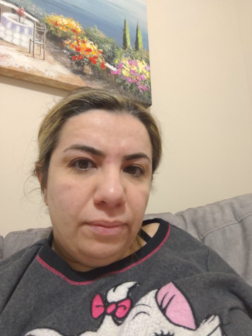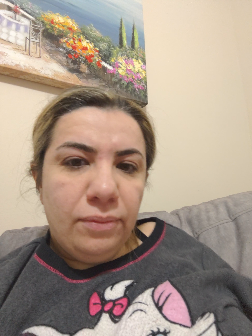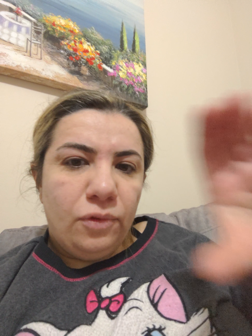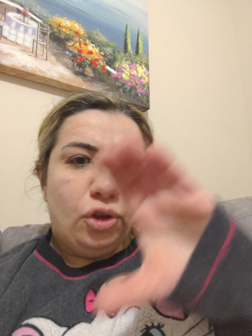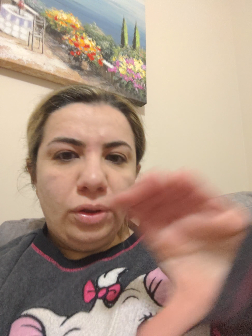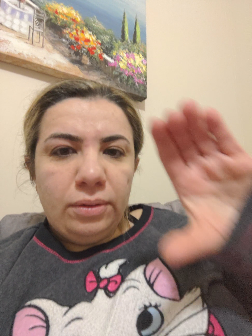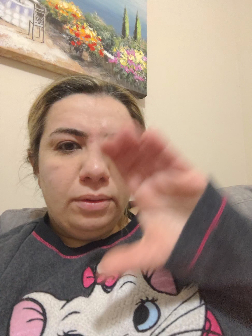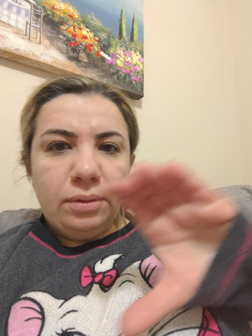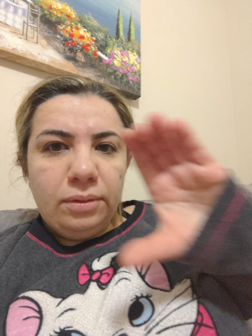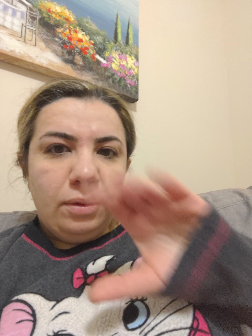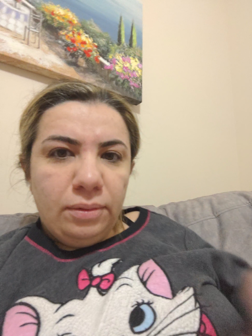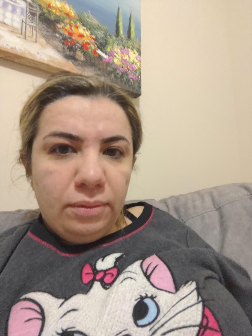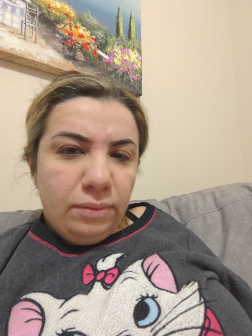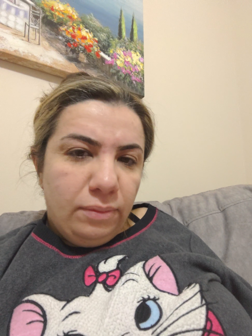chocolate